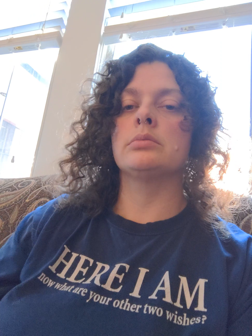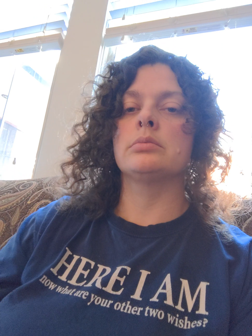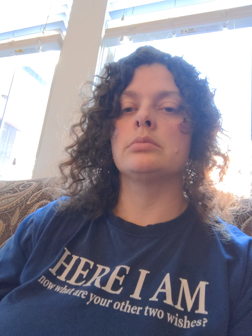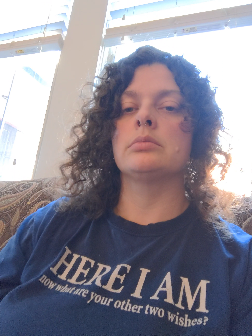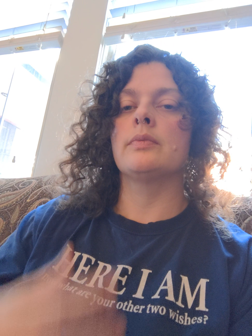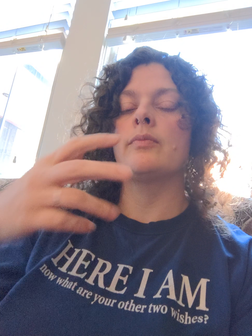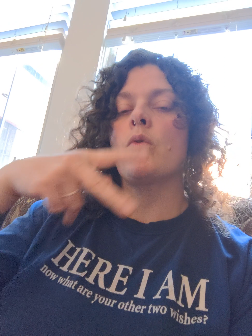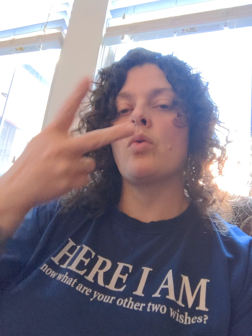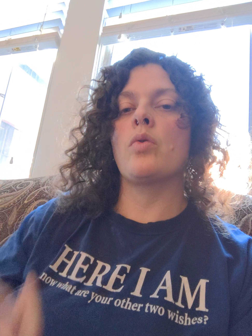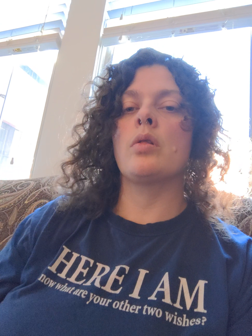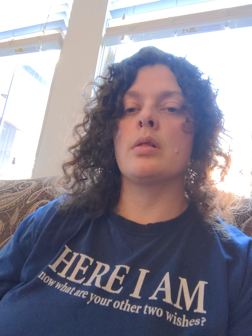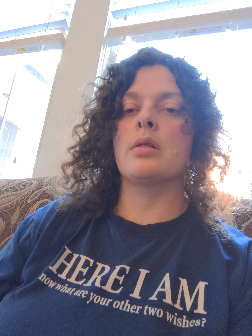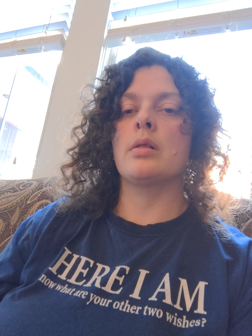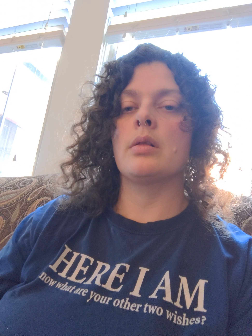fall